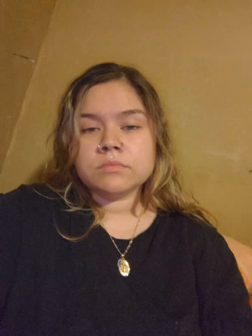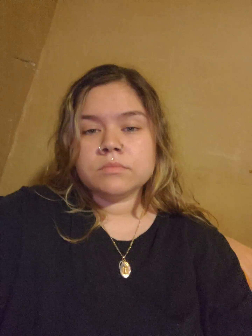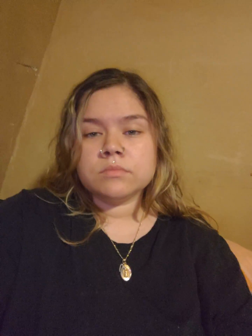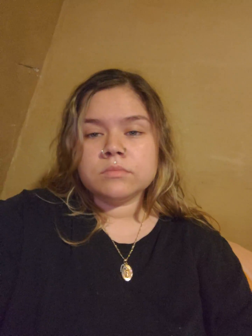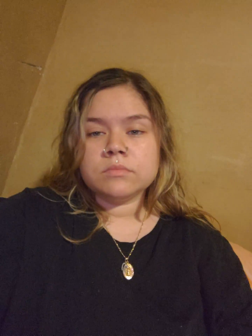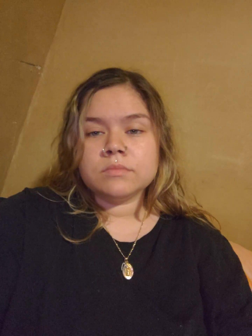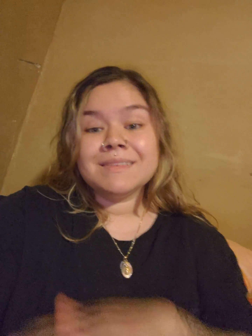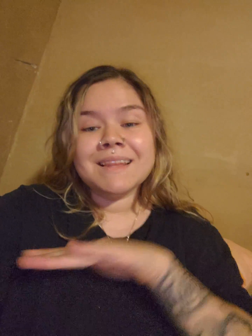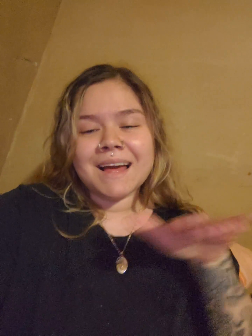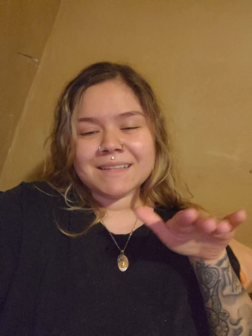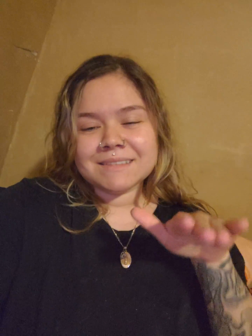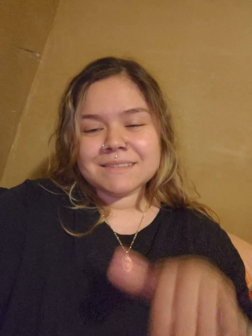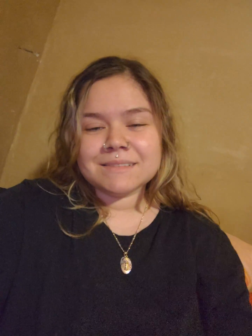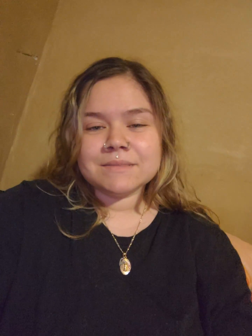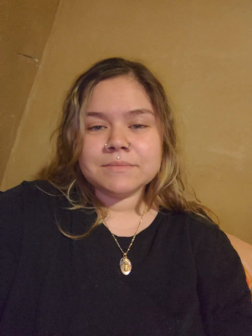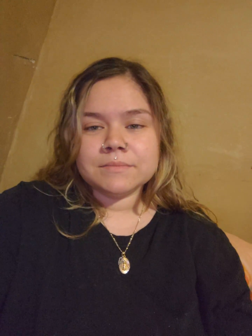nice